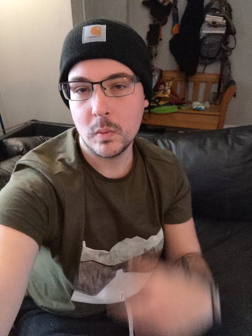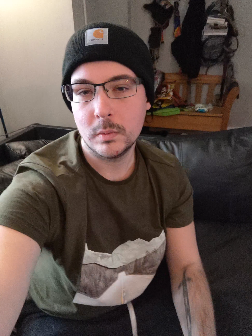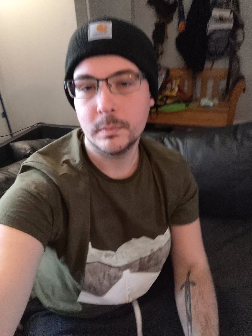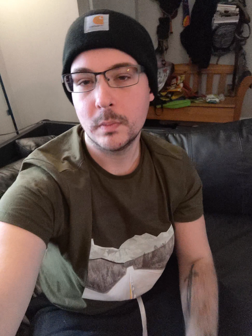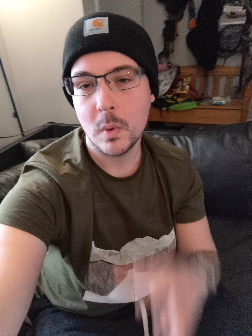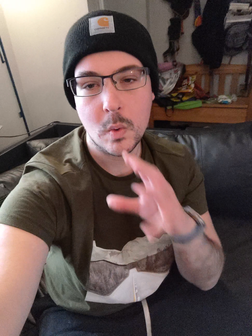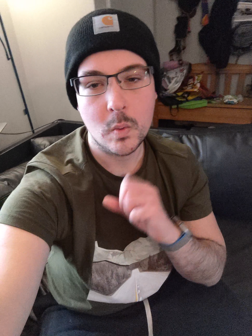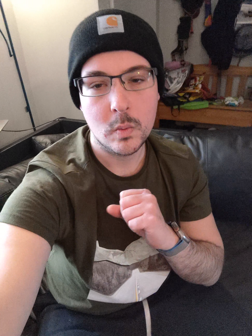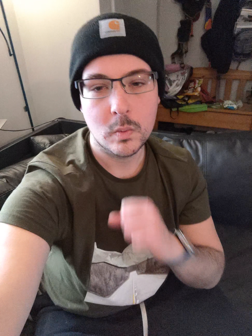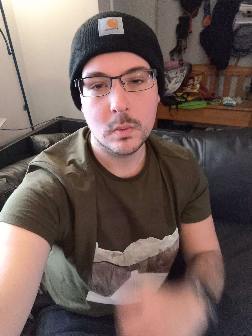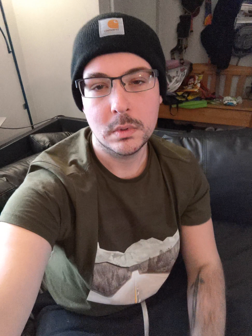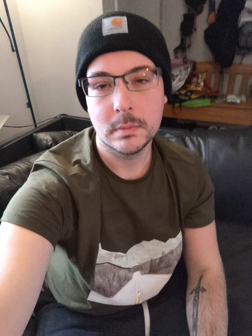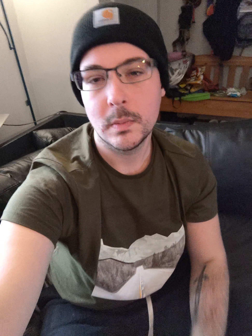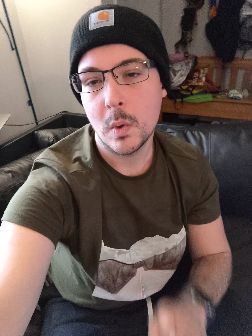old